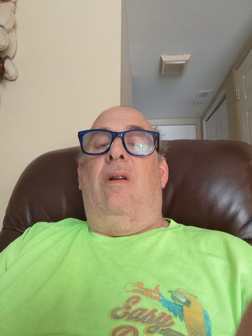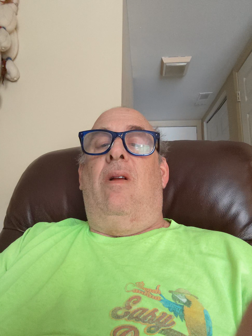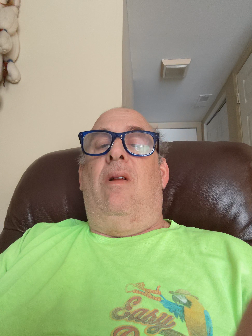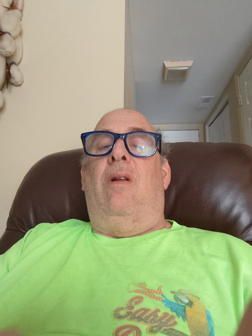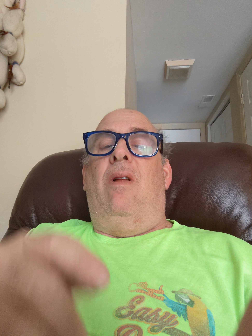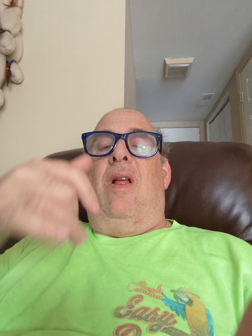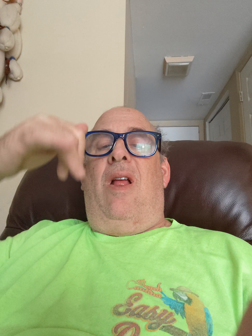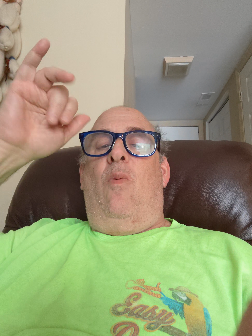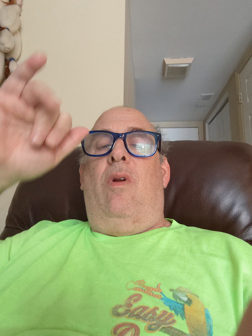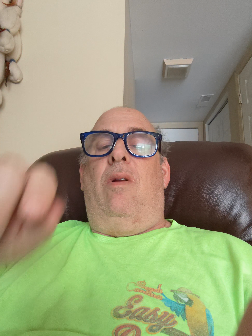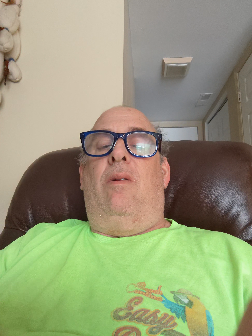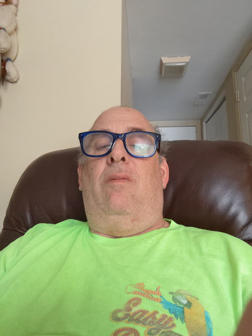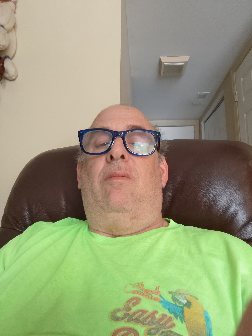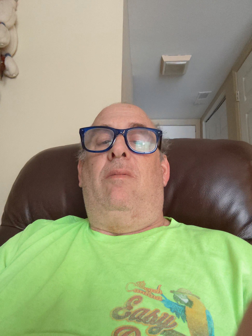cow